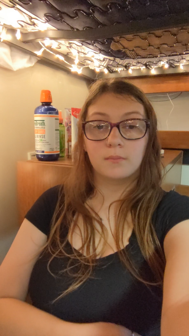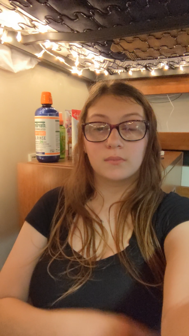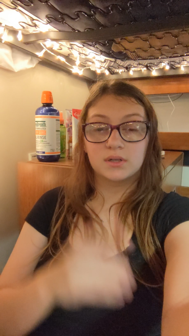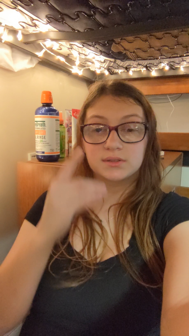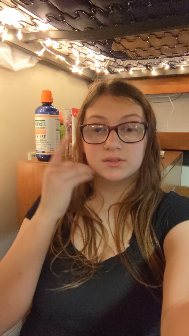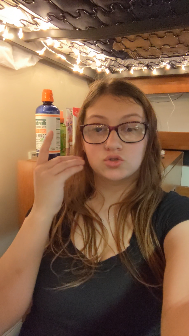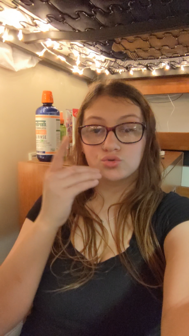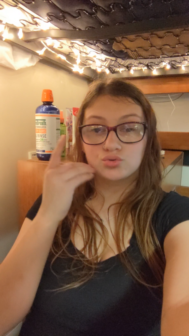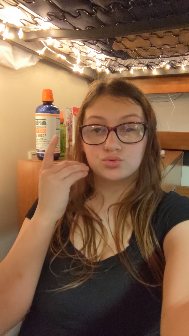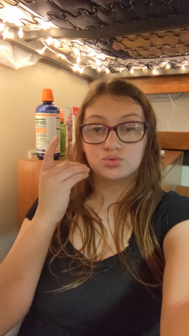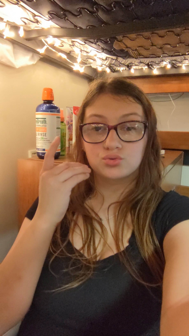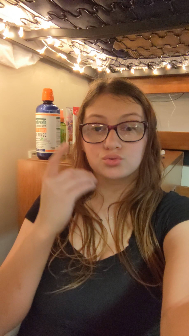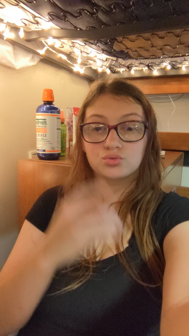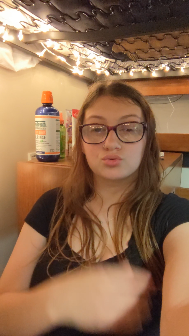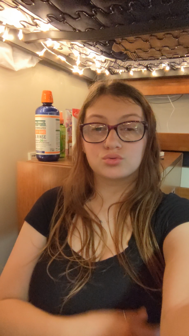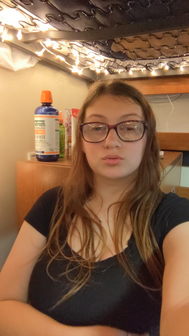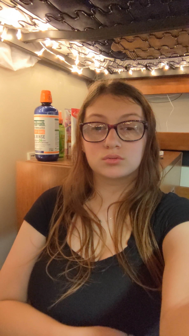dinner